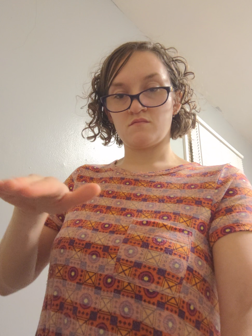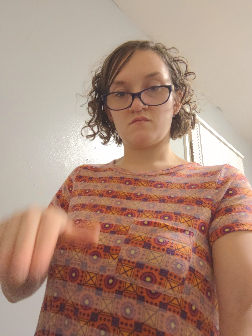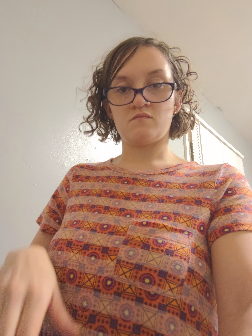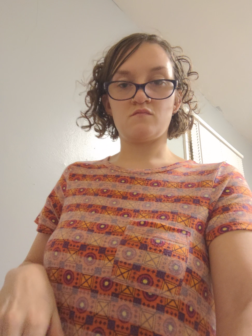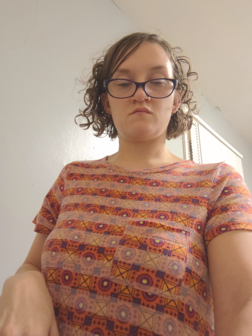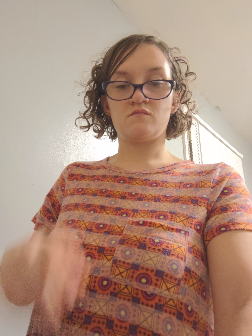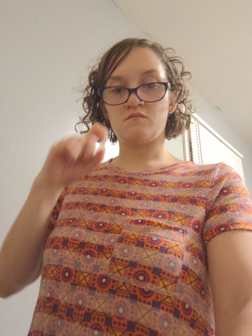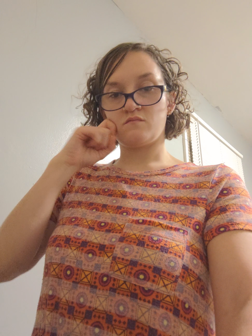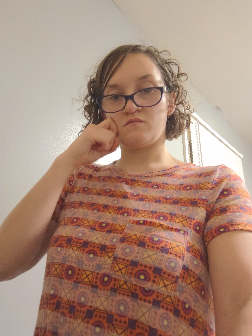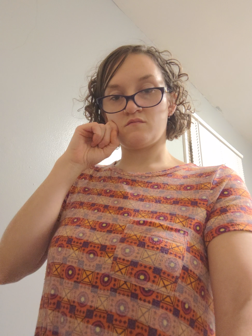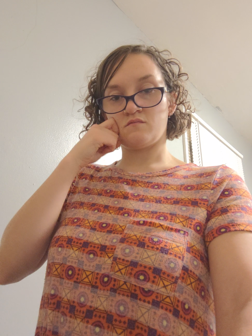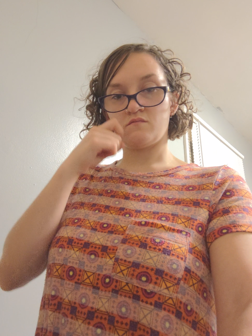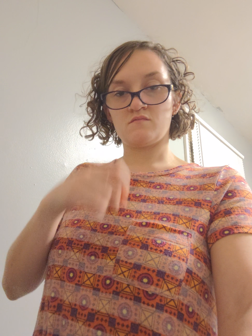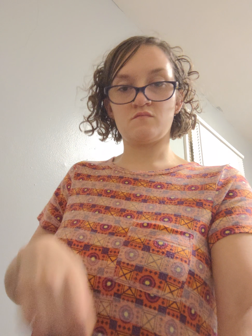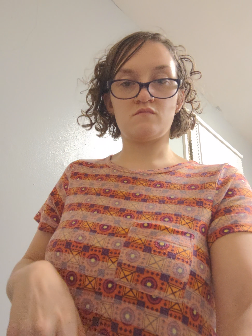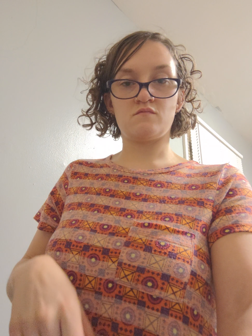apple